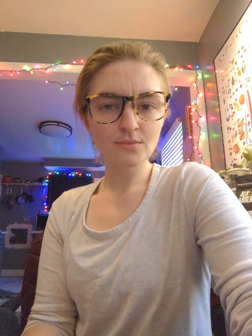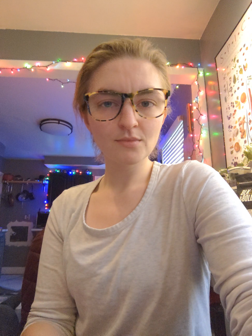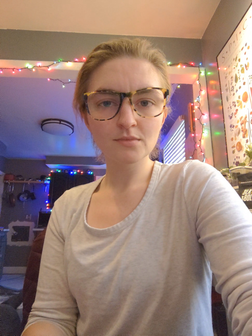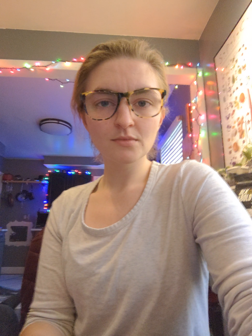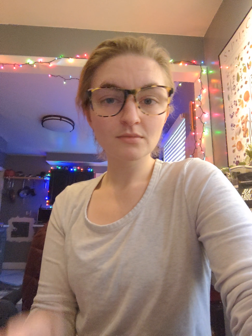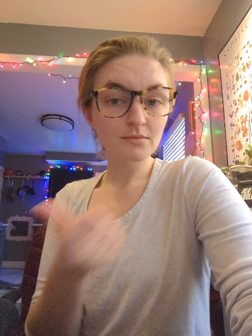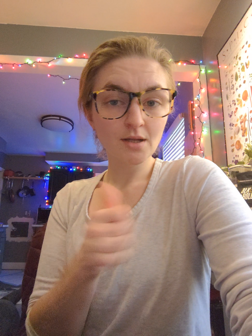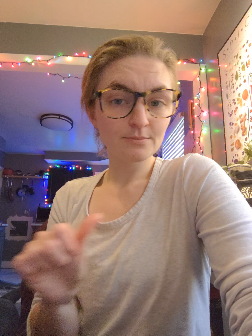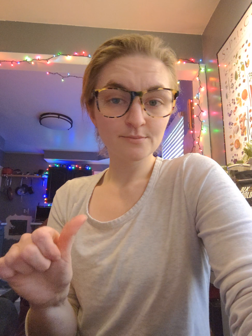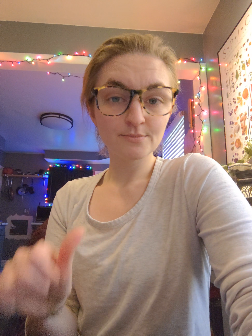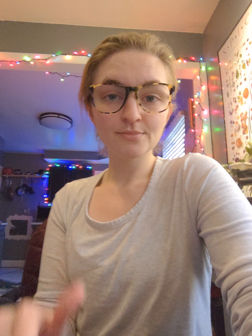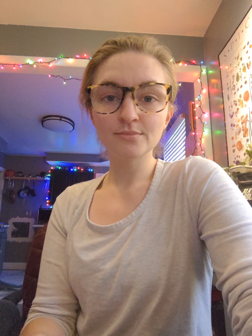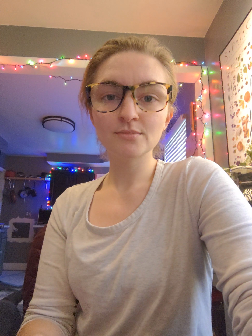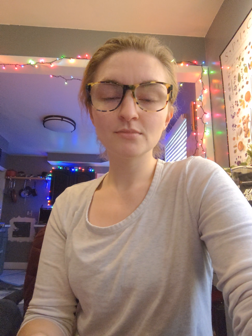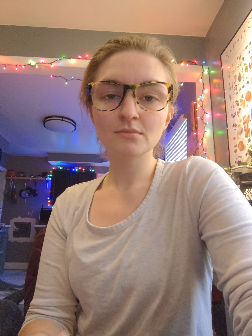any